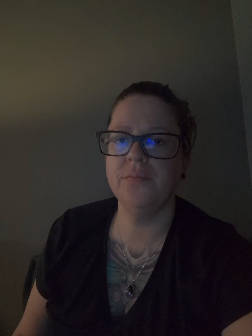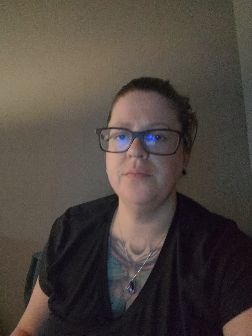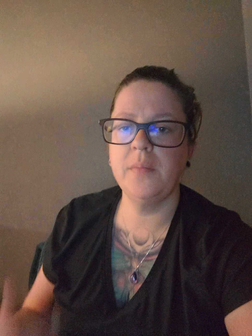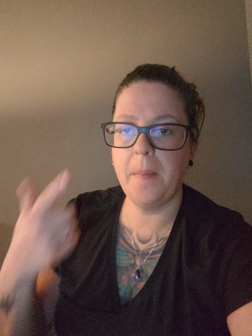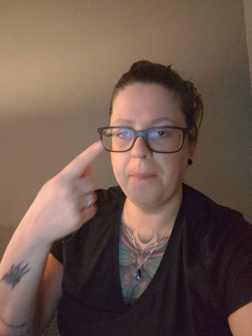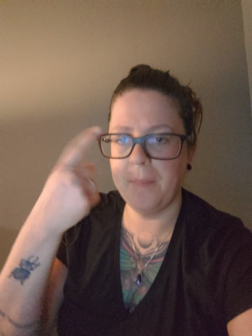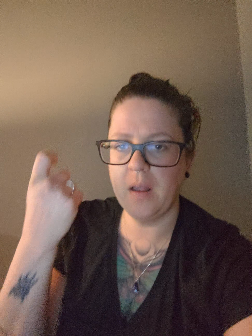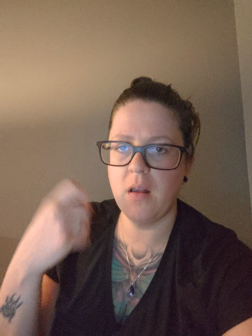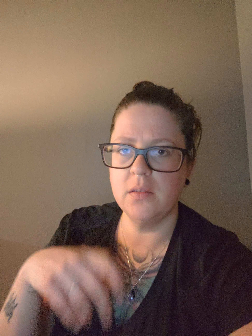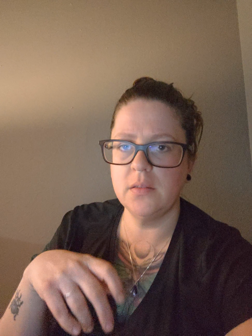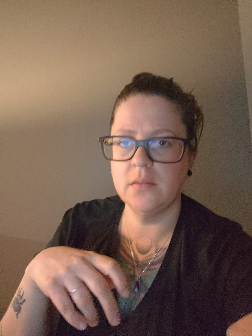because